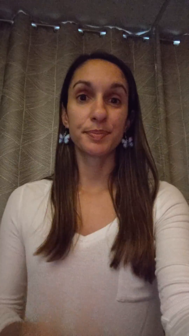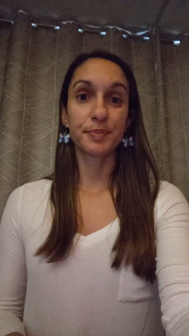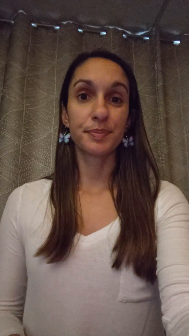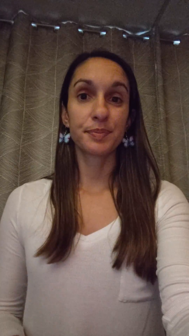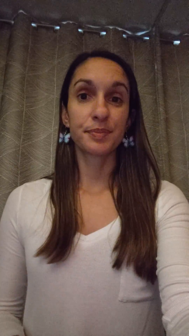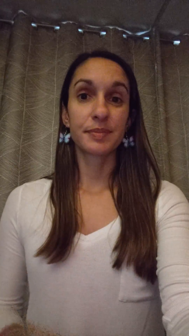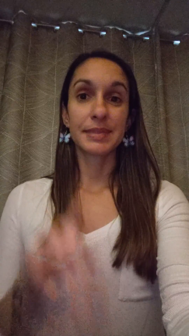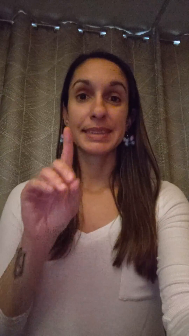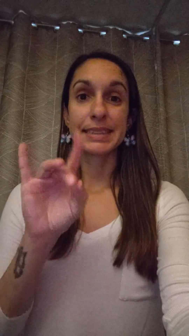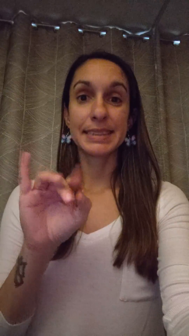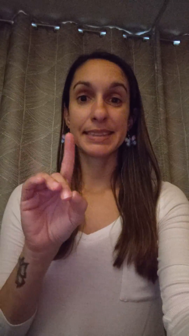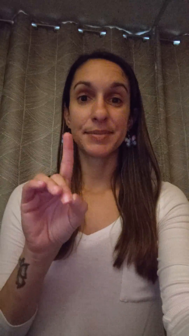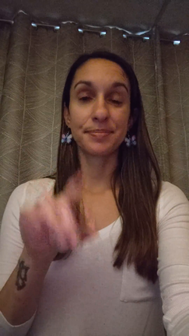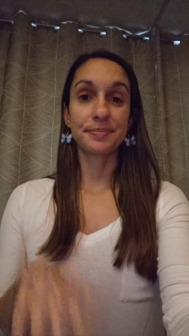did